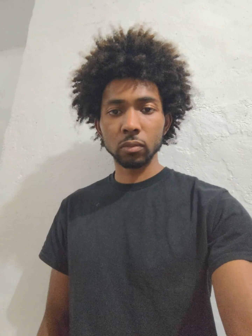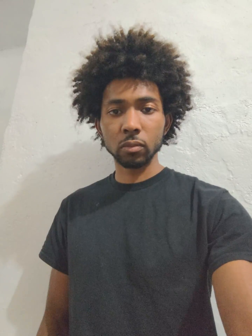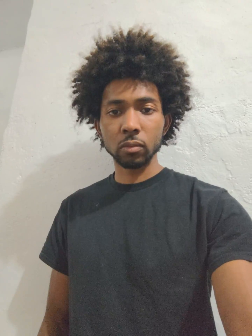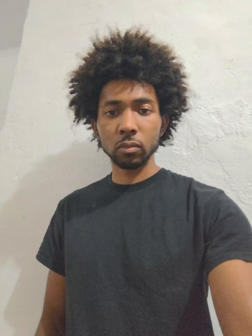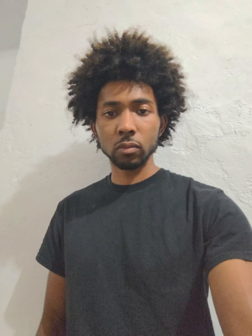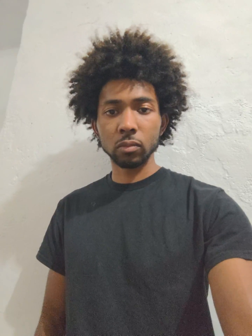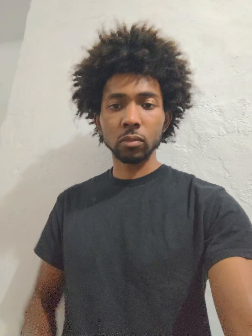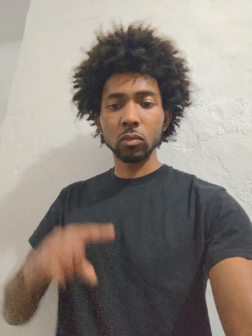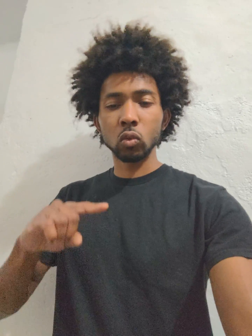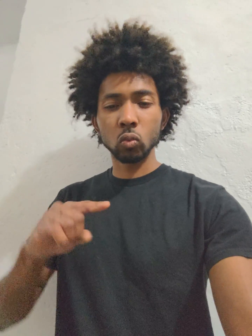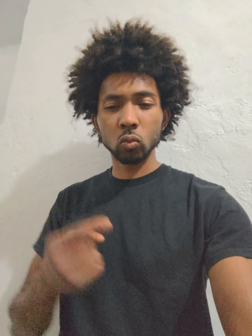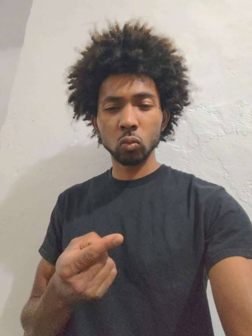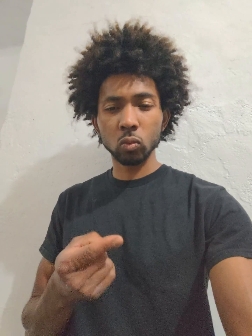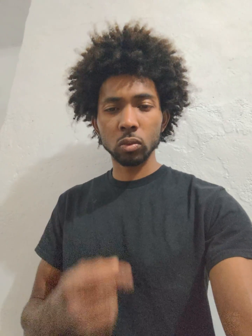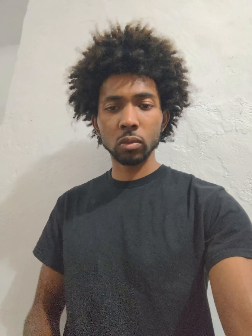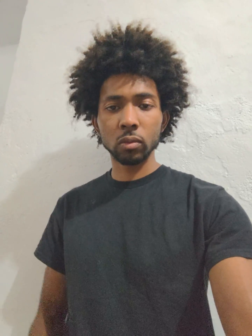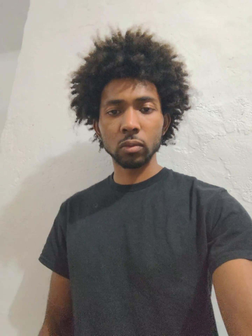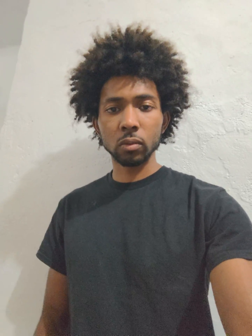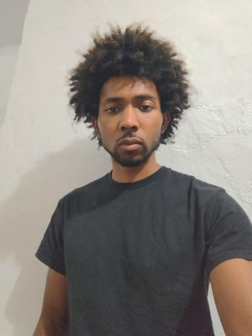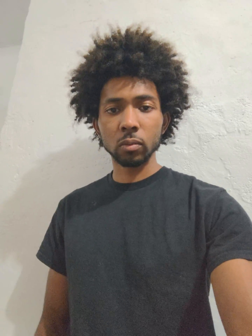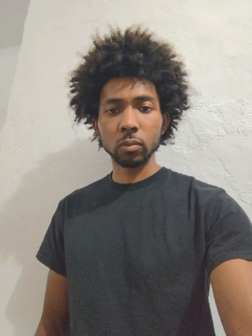hurt